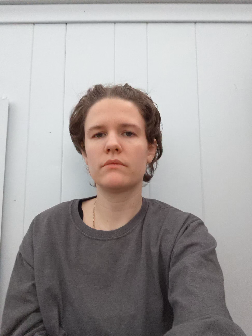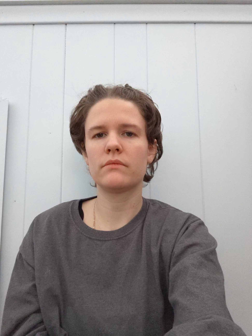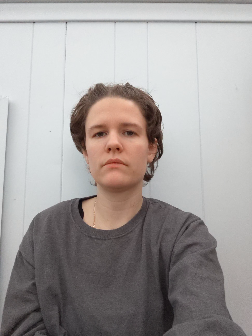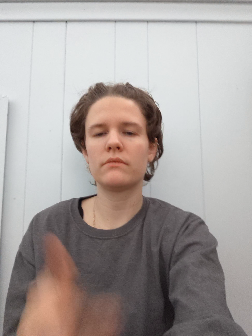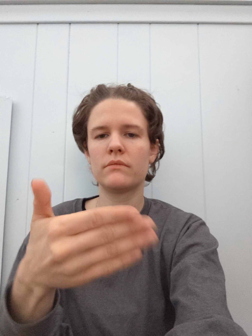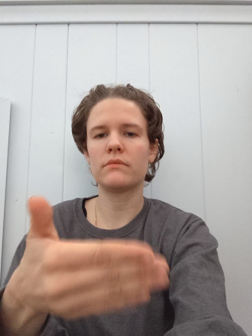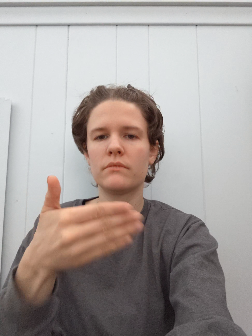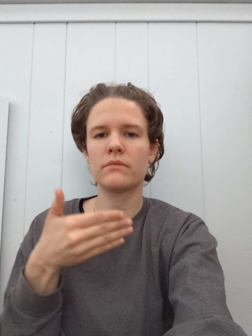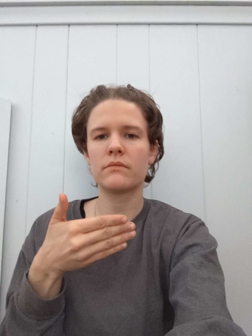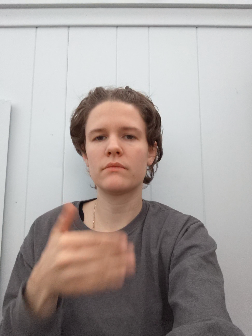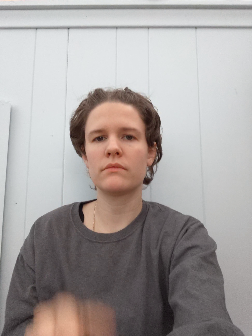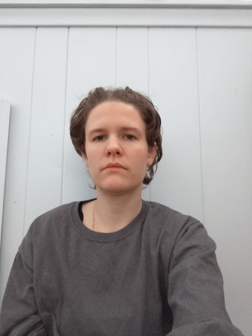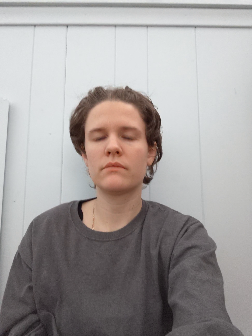before